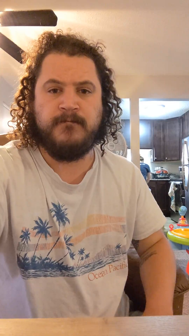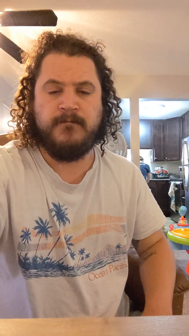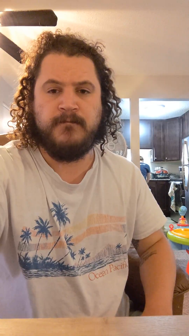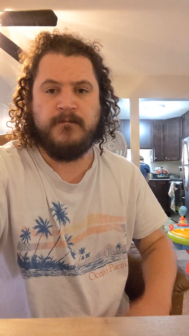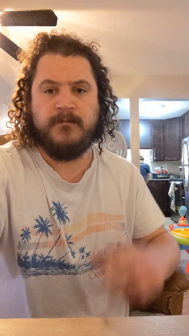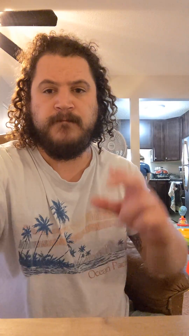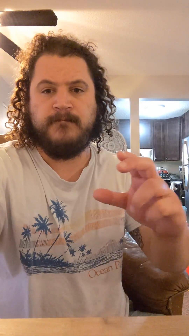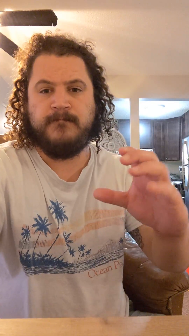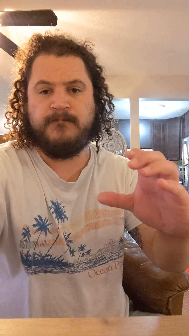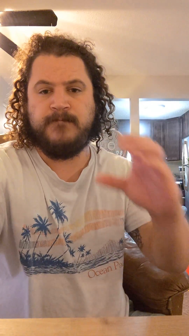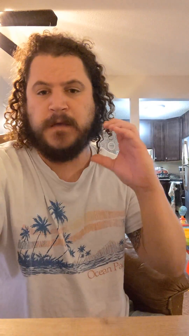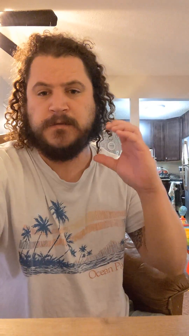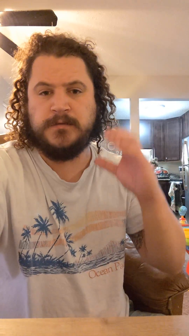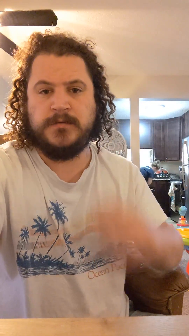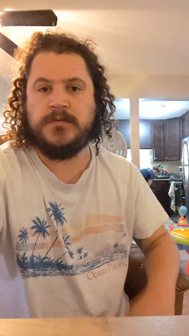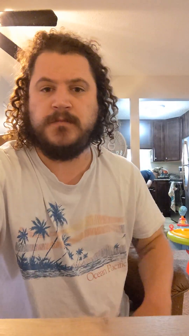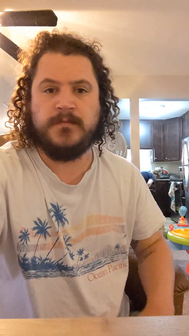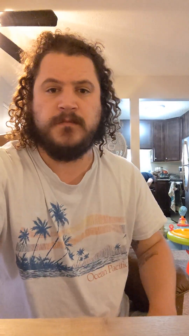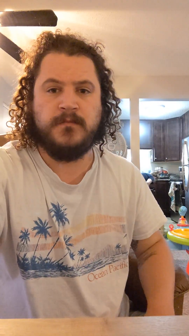bus